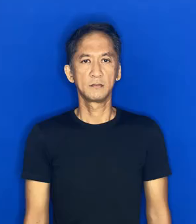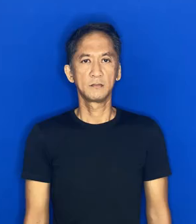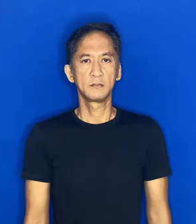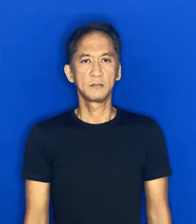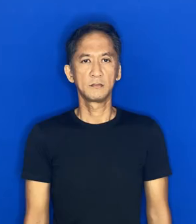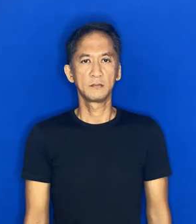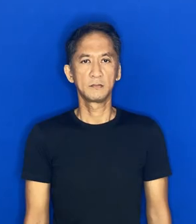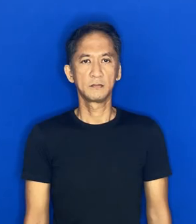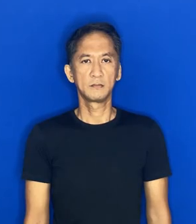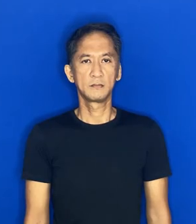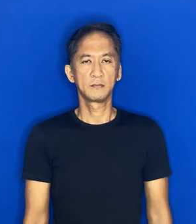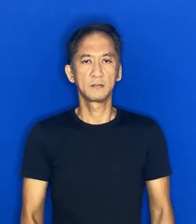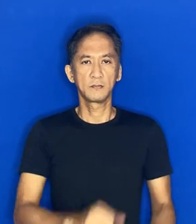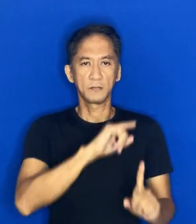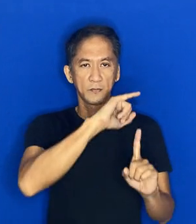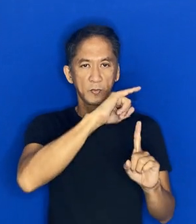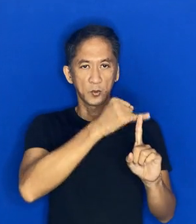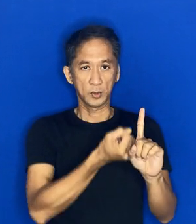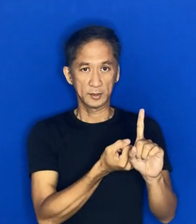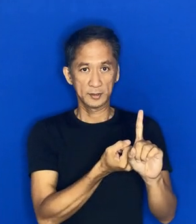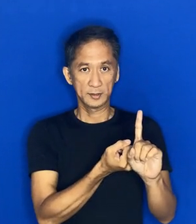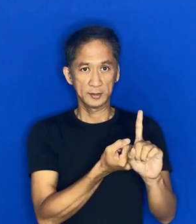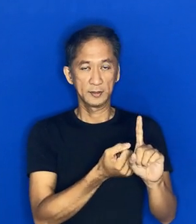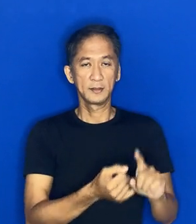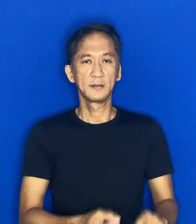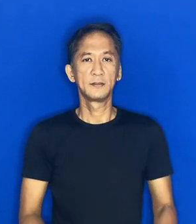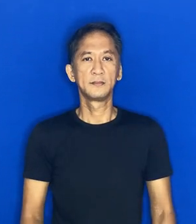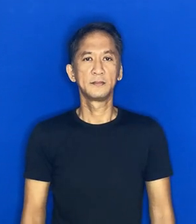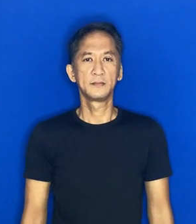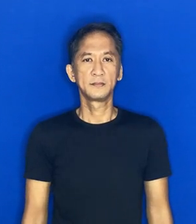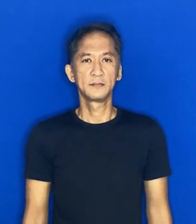january